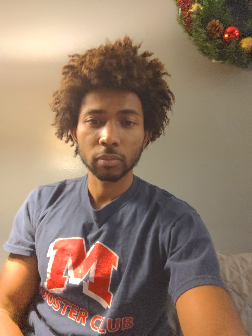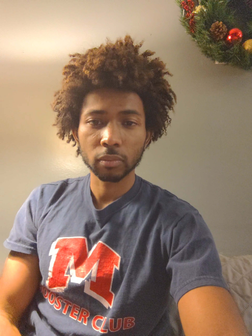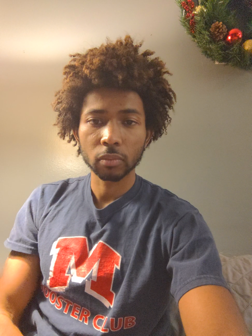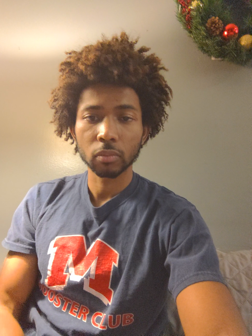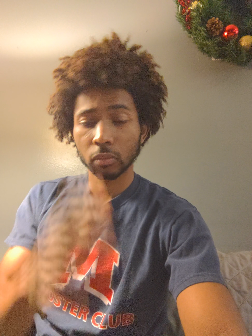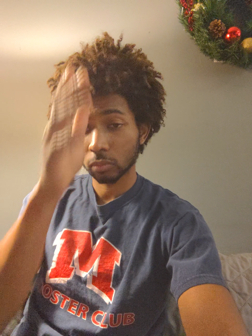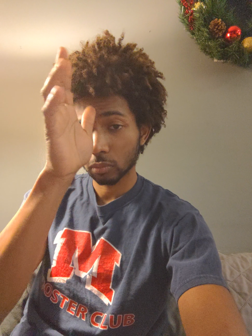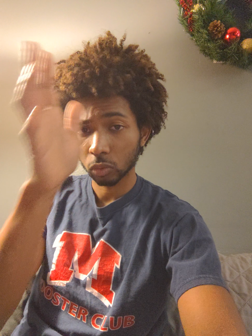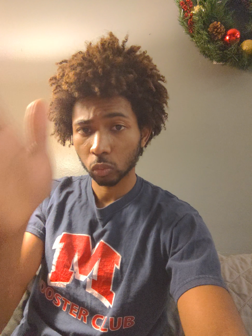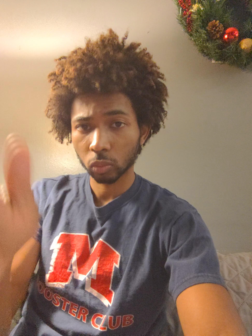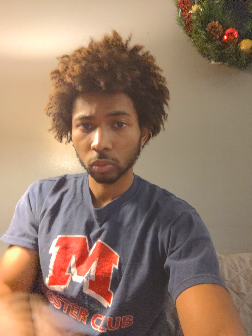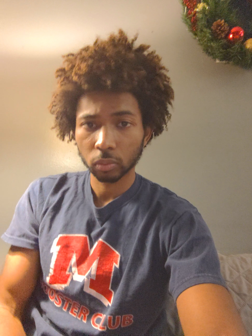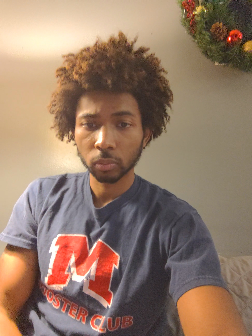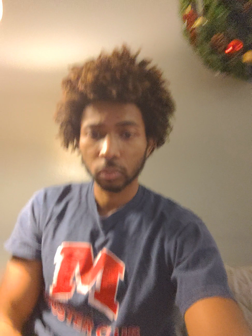grandpa